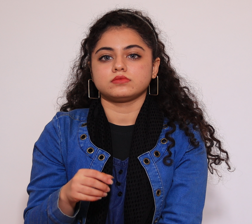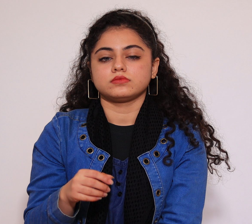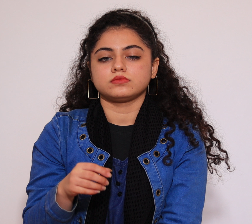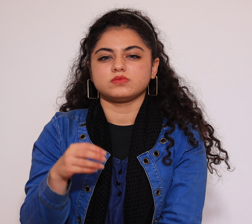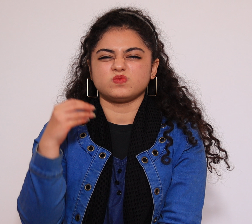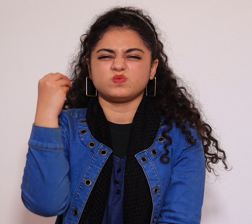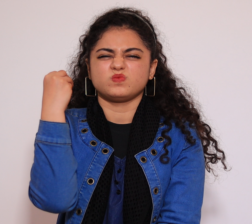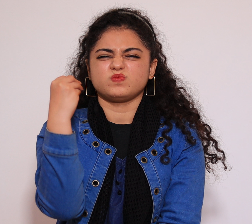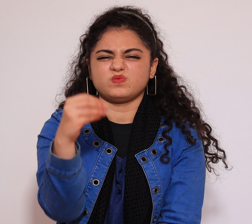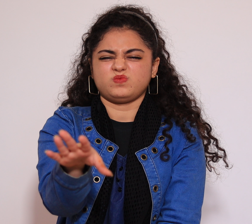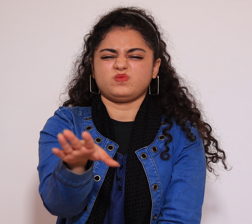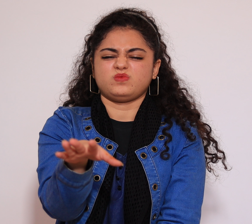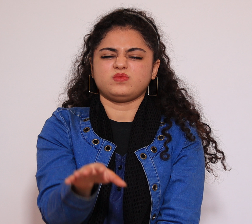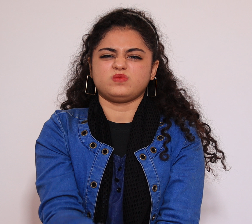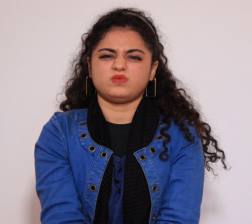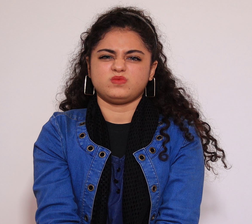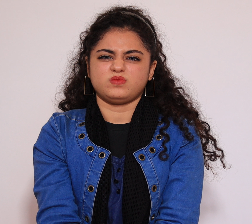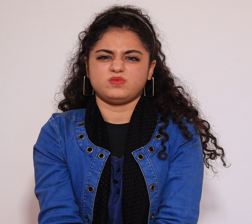bad